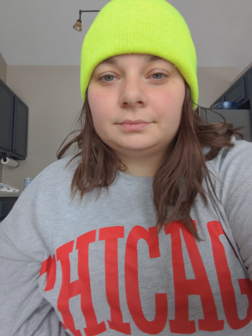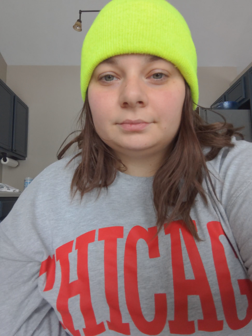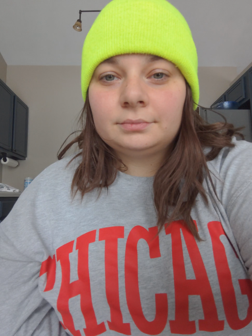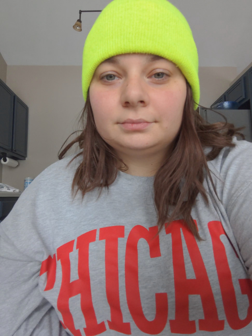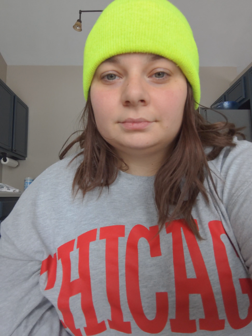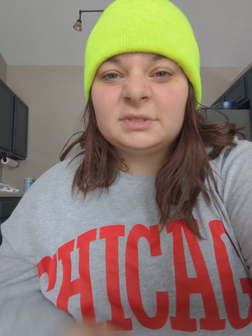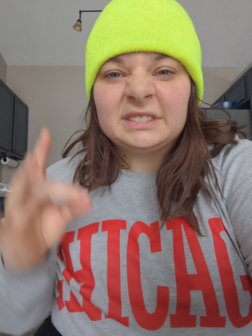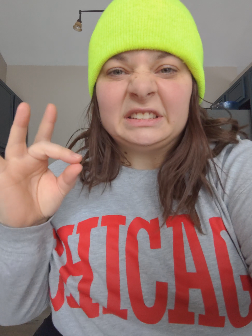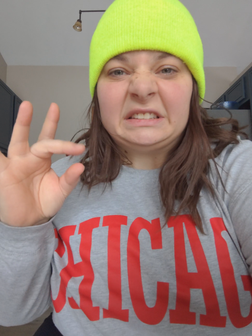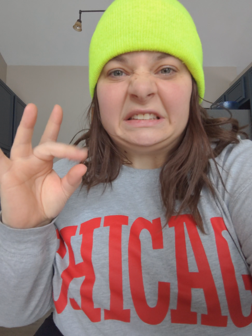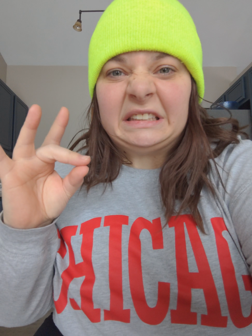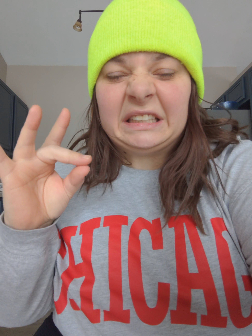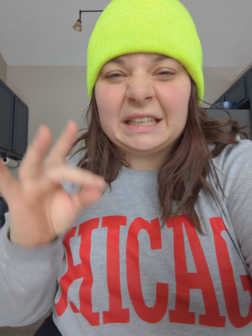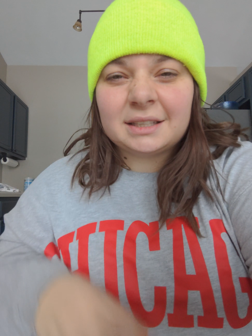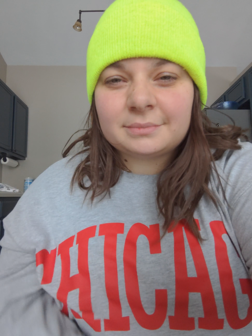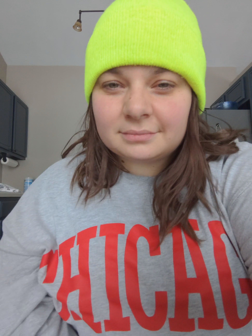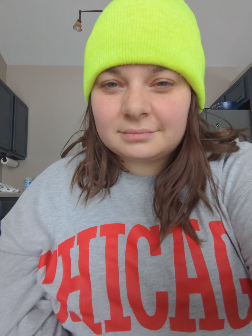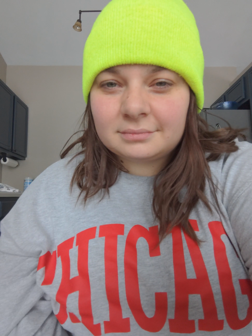sticky